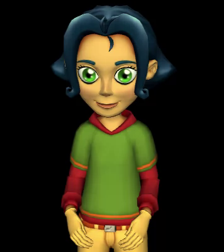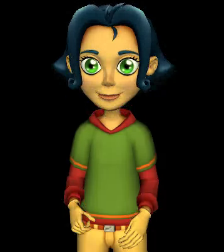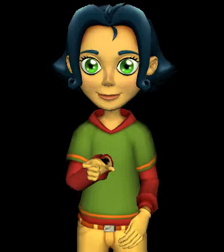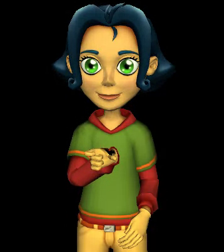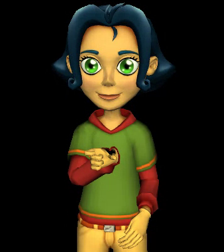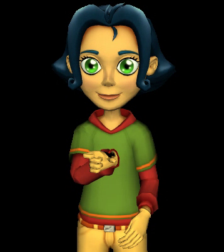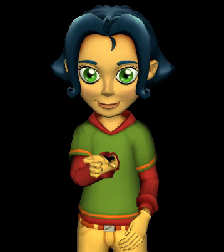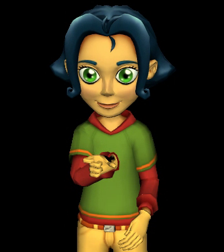كلمة